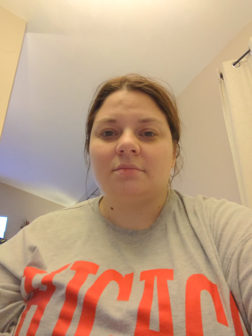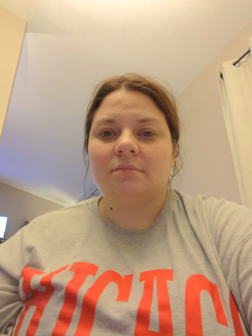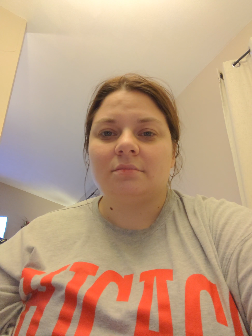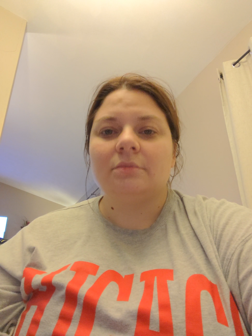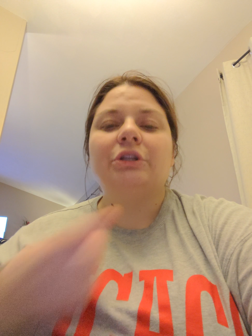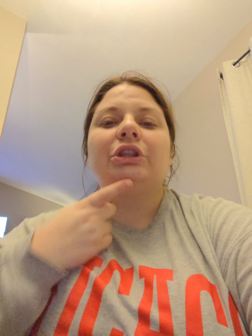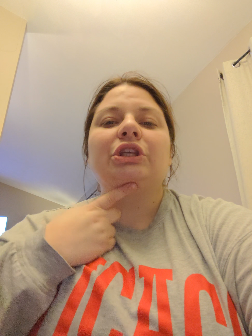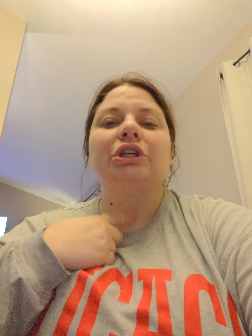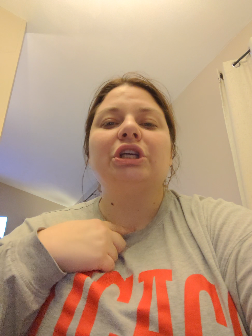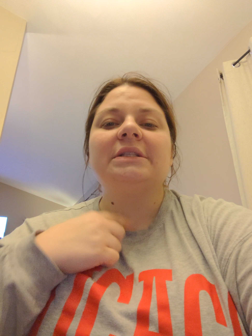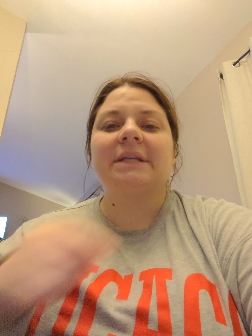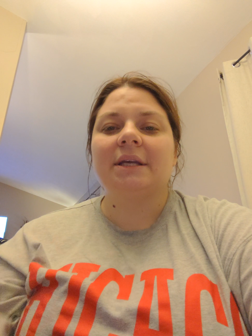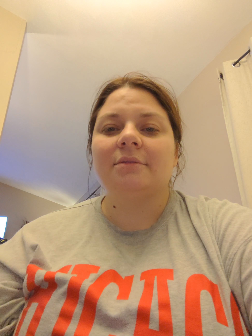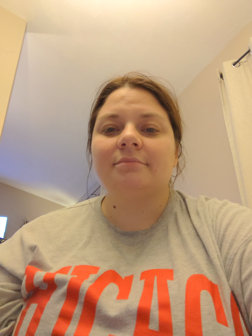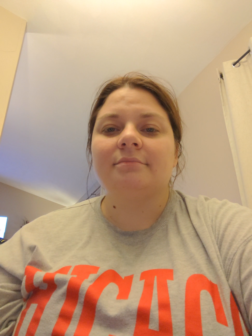thirsty